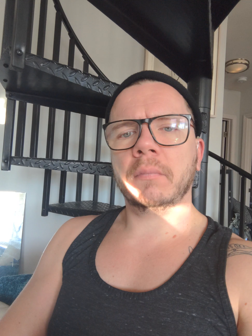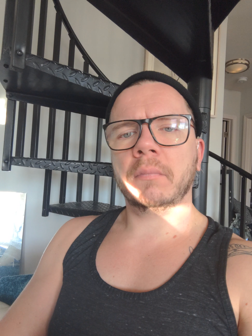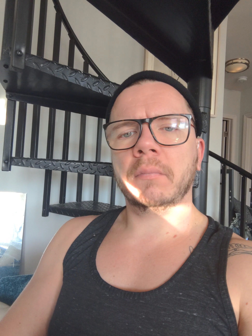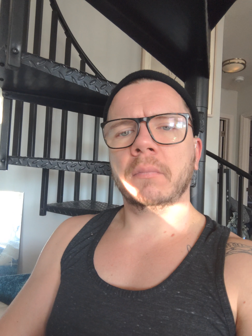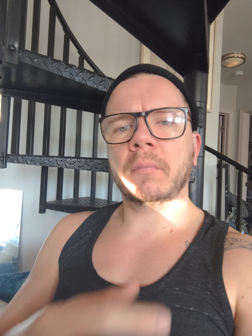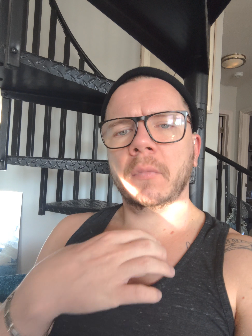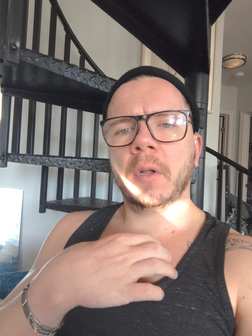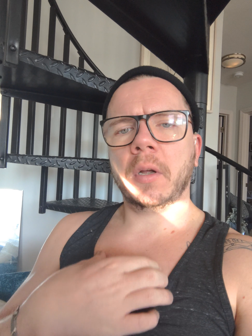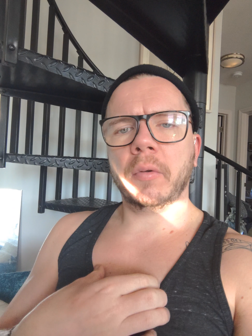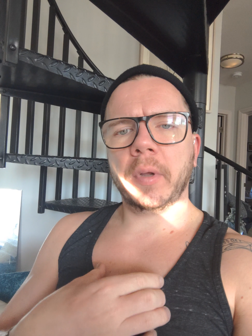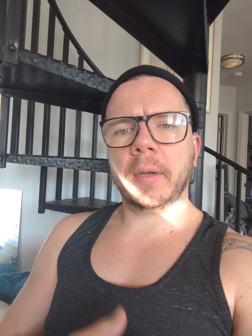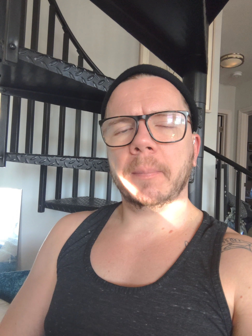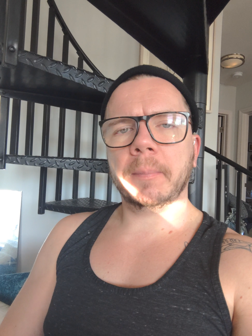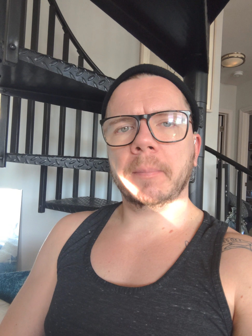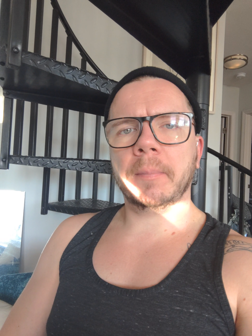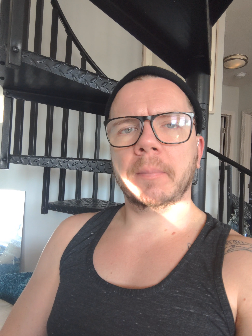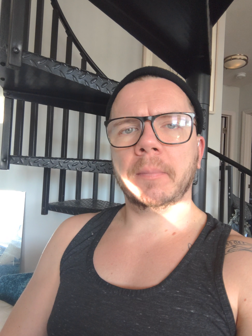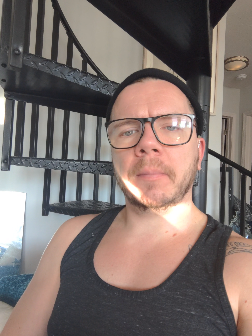hungry